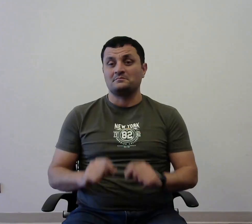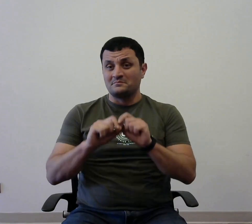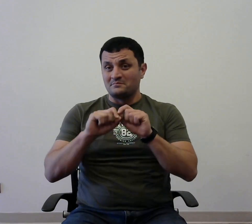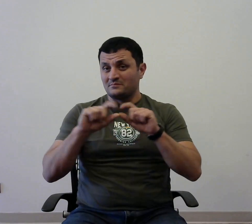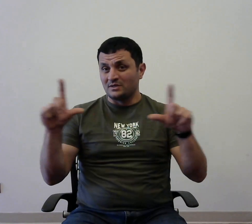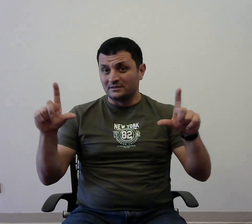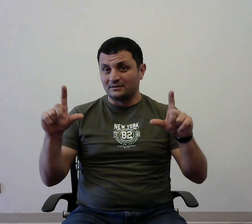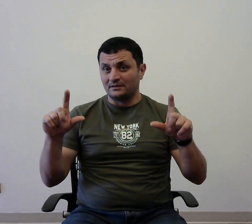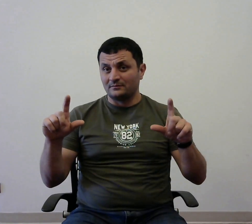məktəb